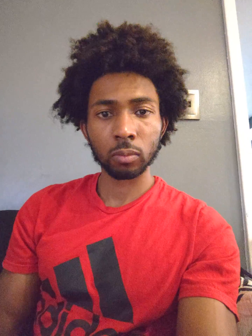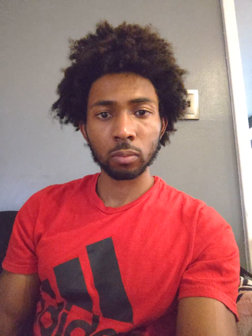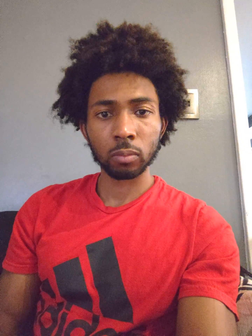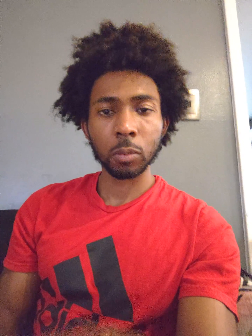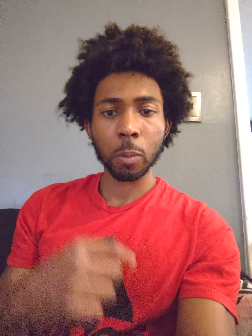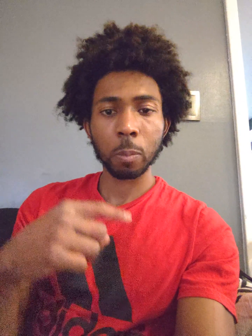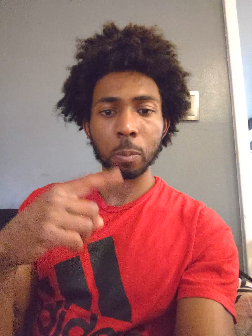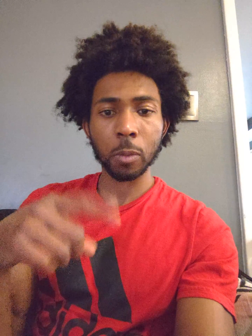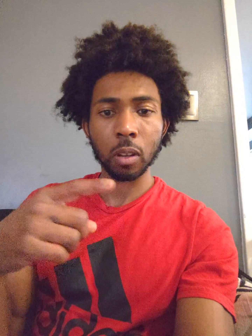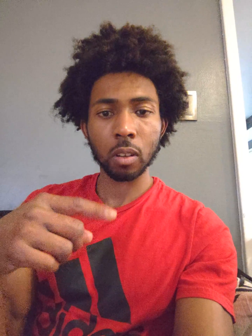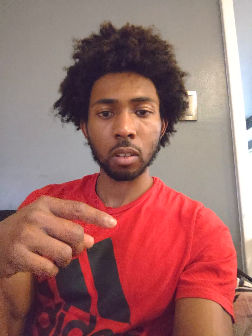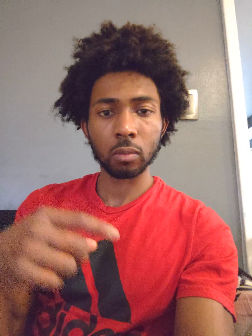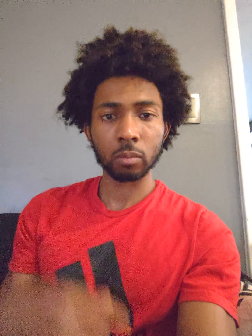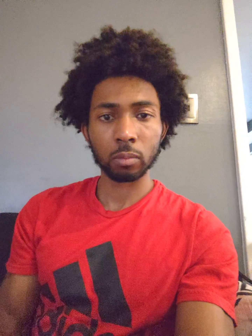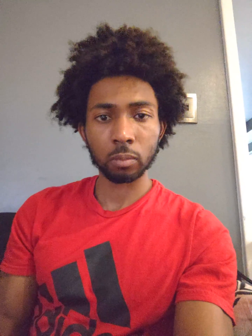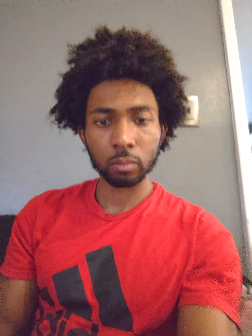about